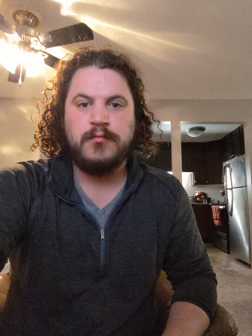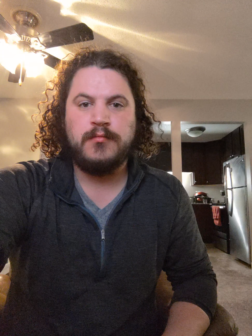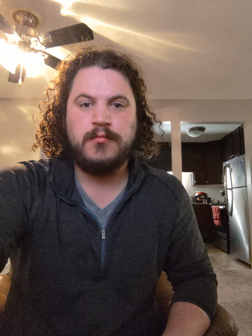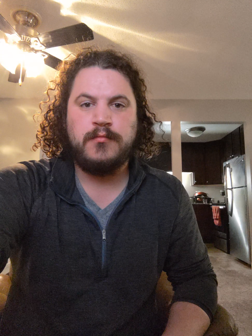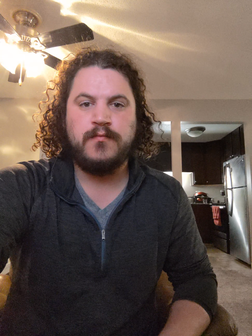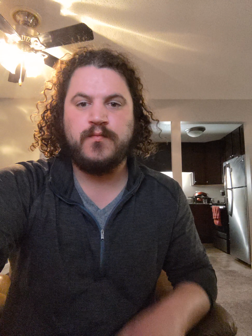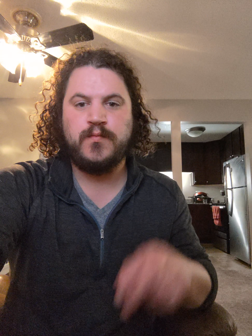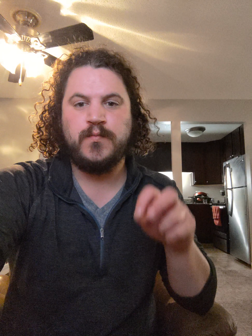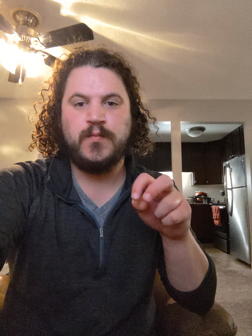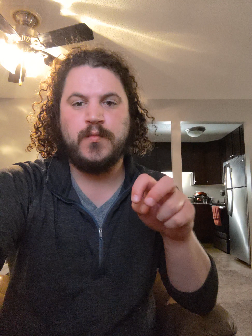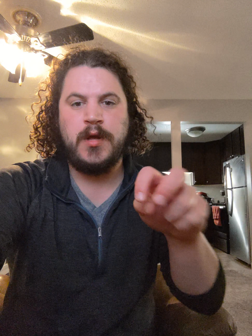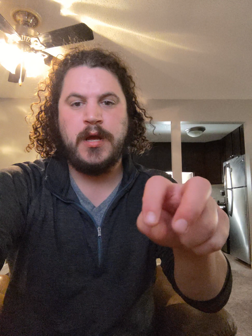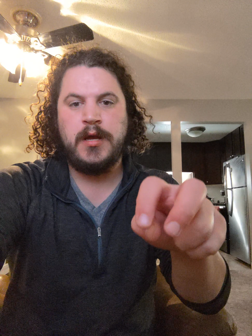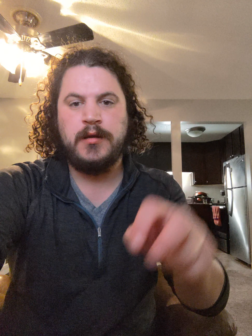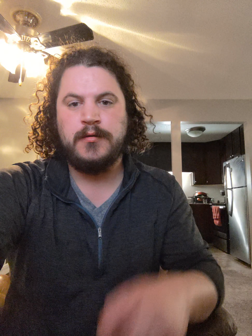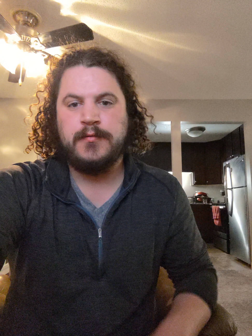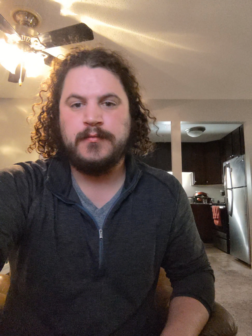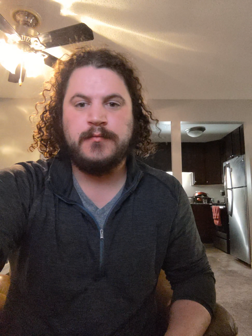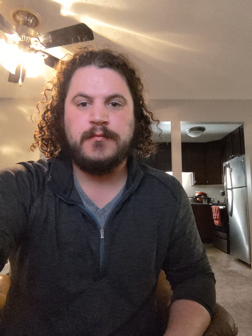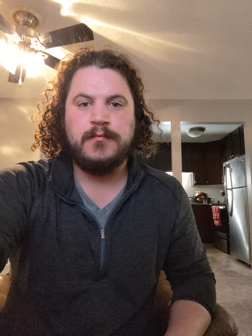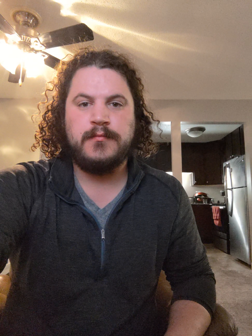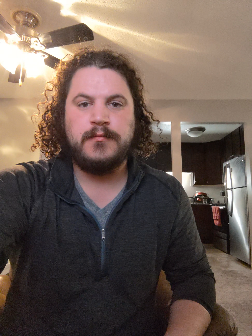ride